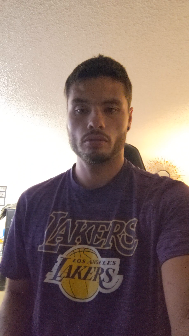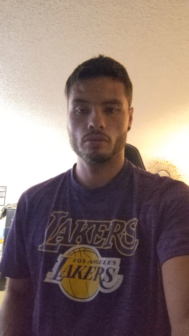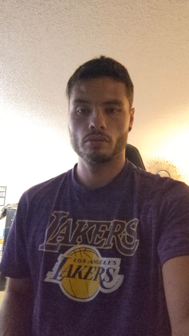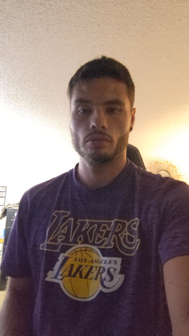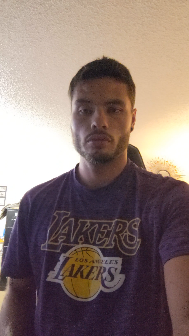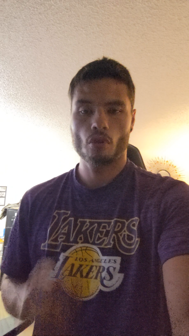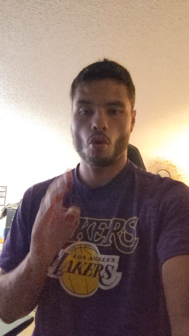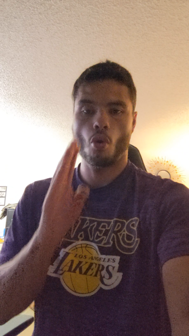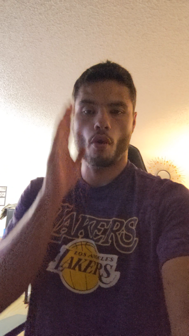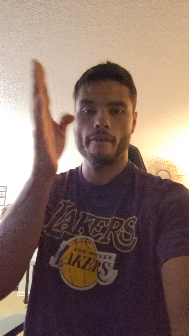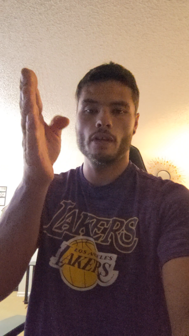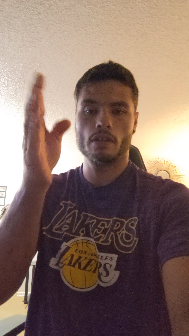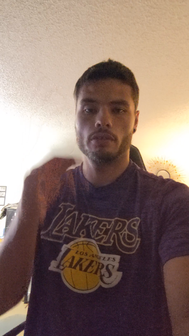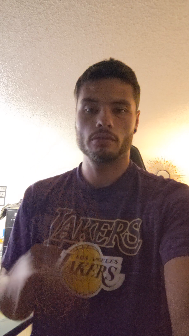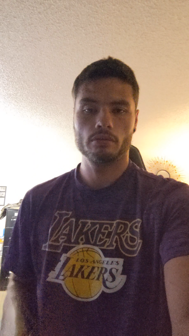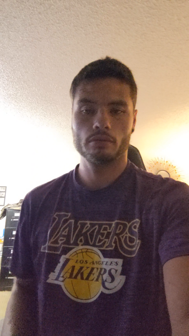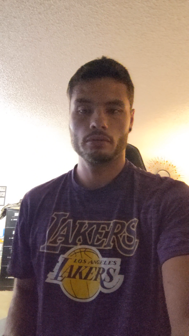over